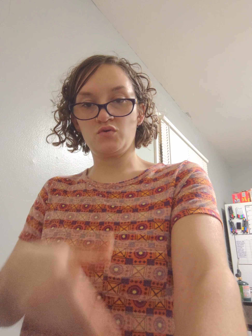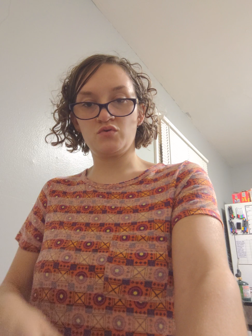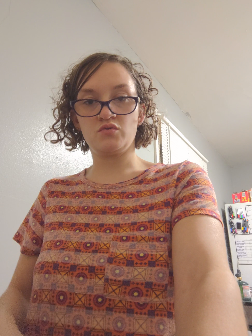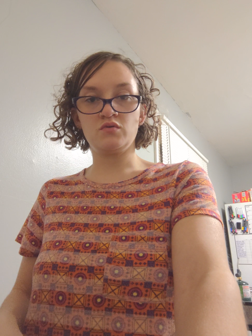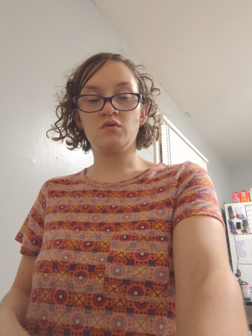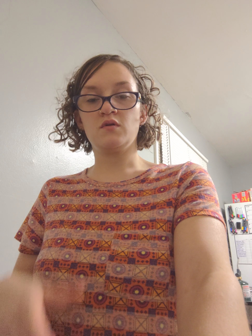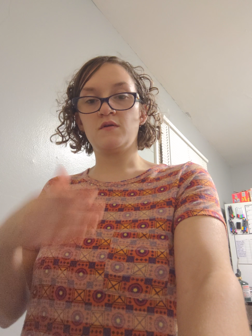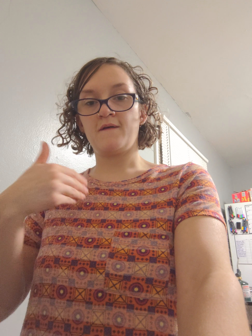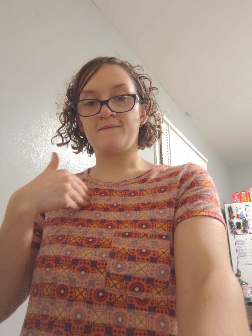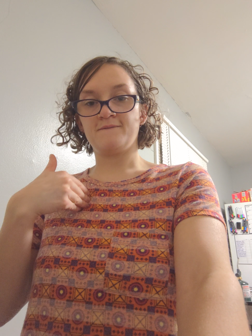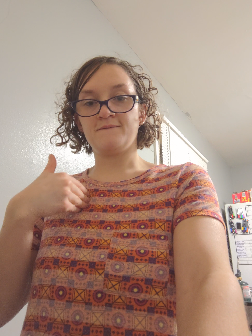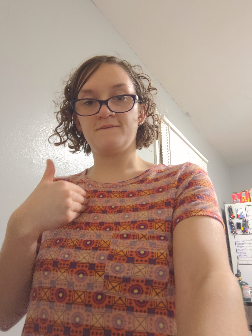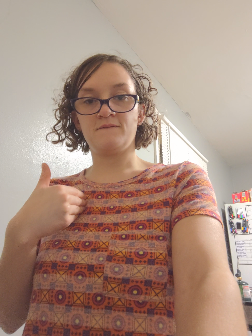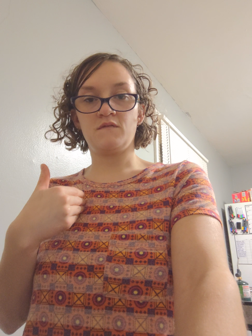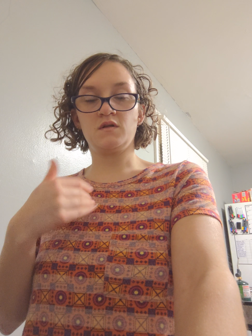have